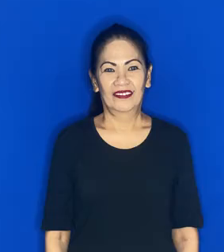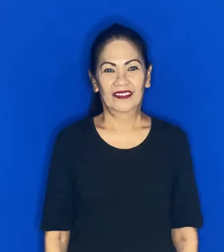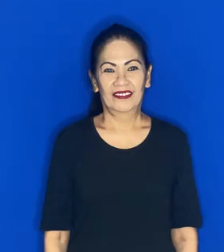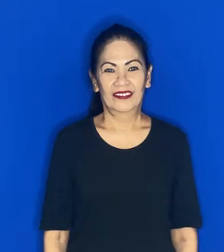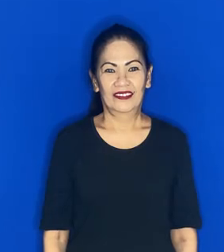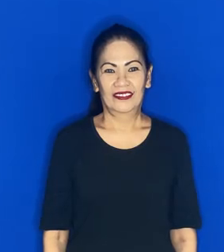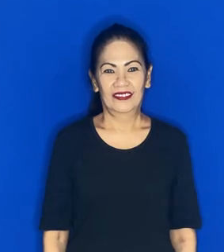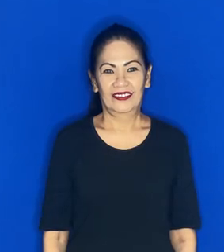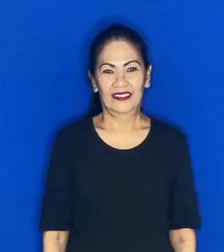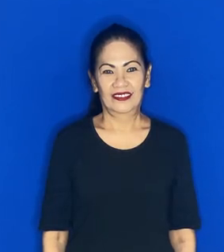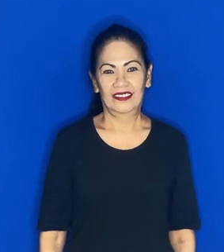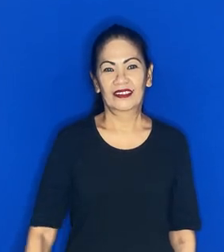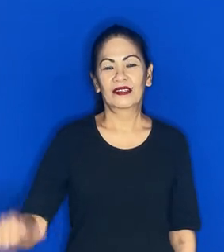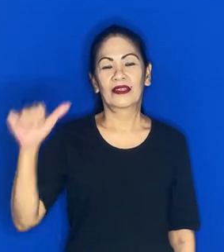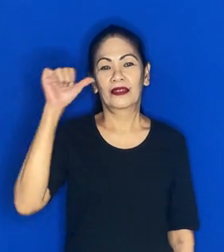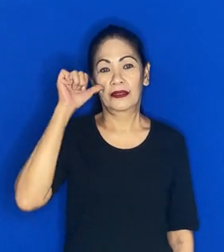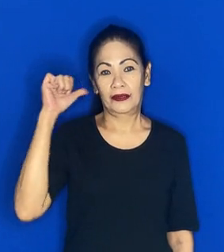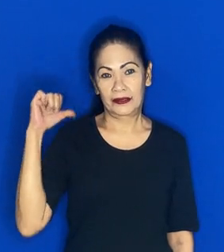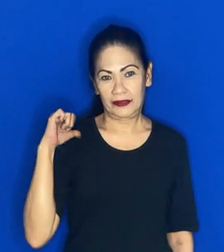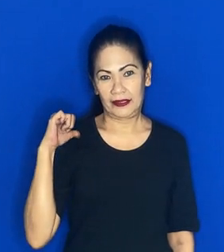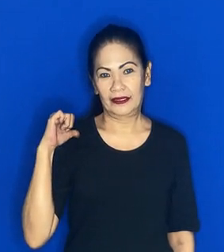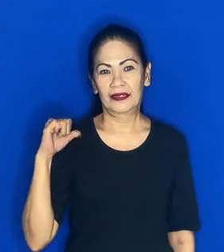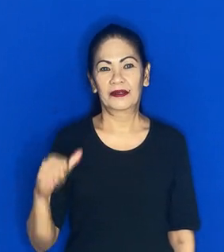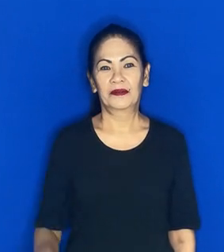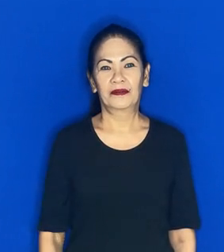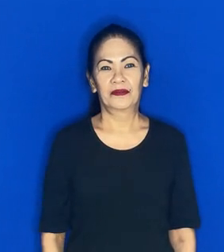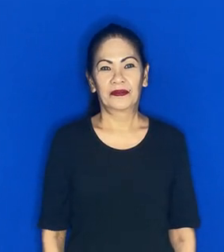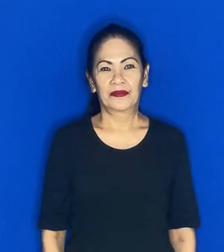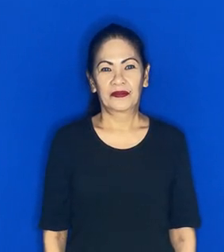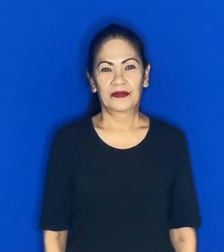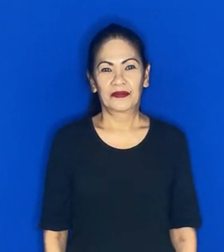yesterday